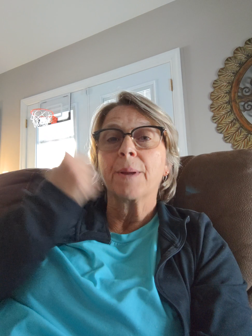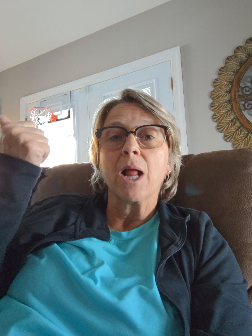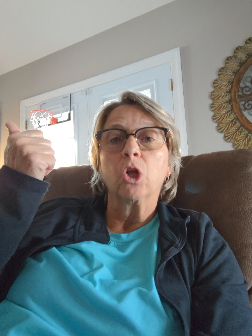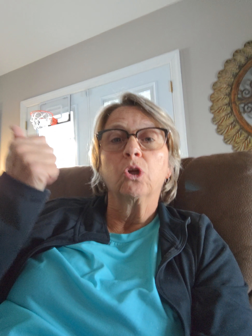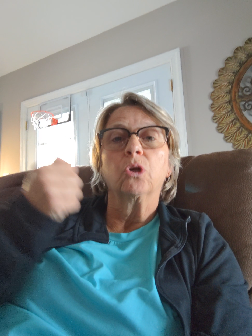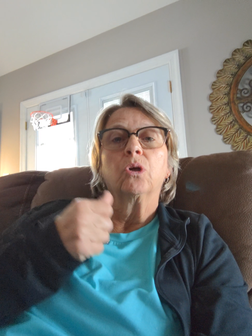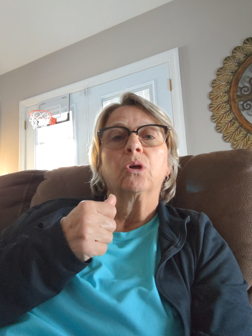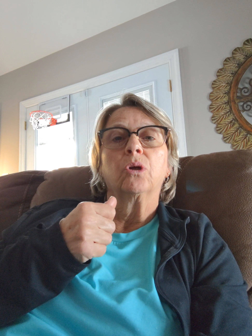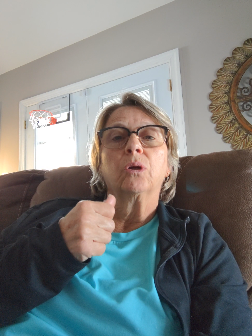better